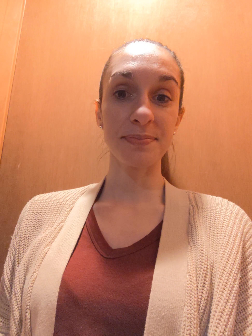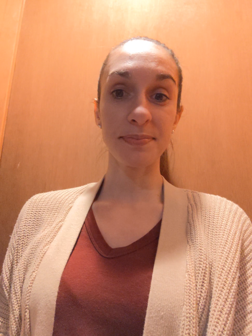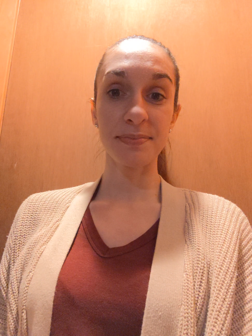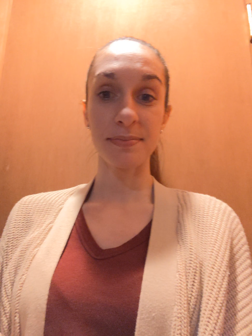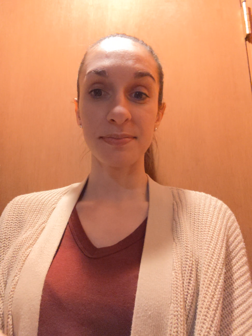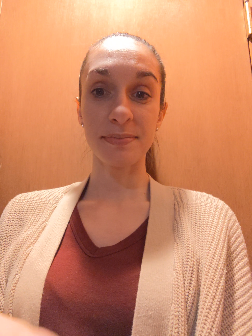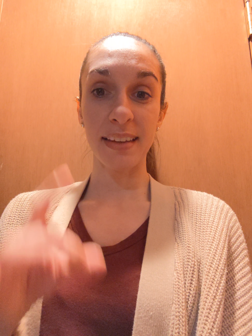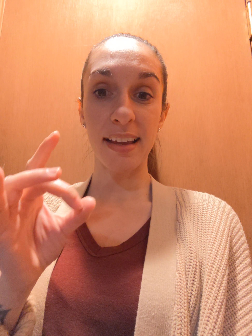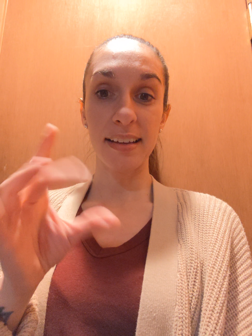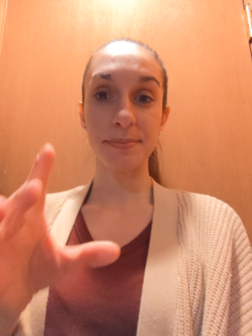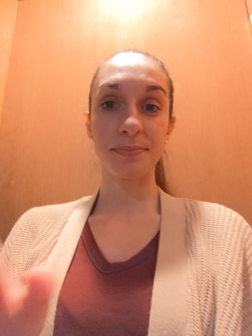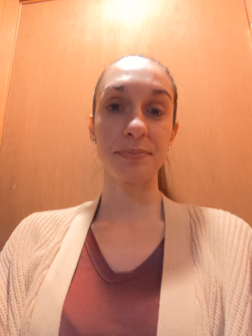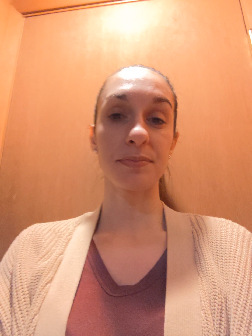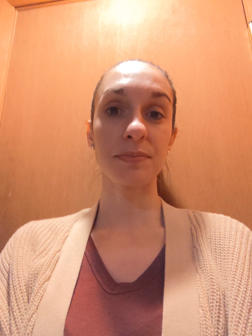hate